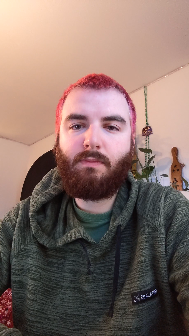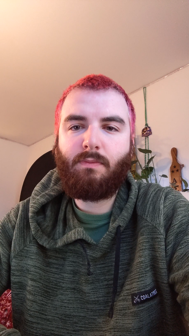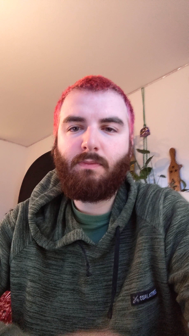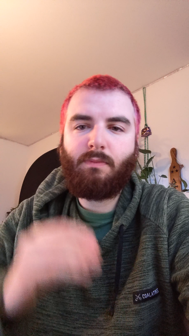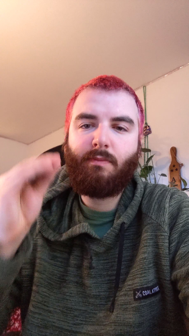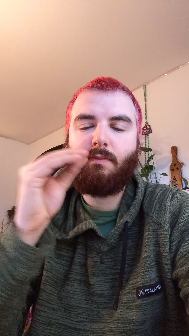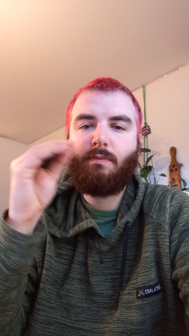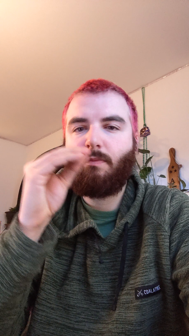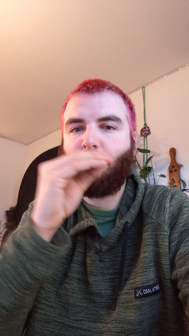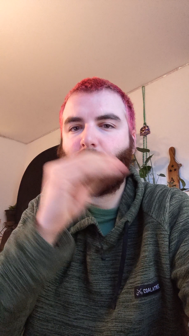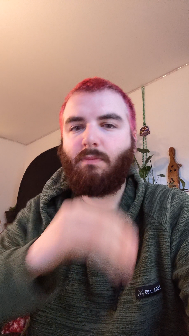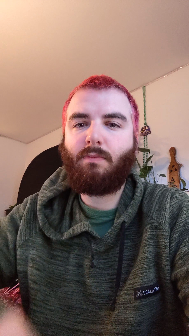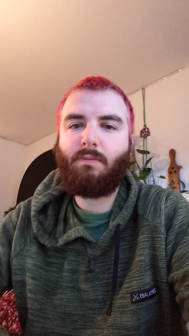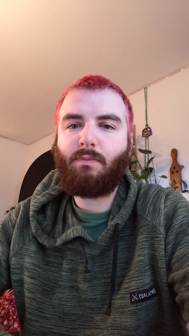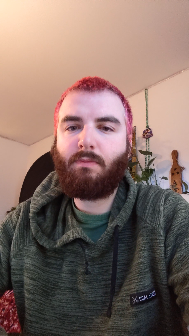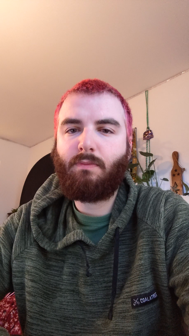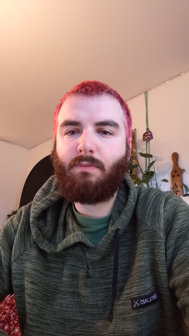dinosaur